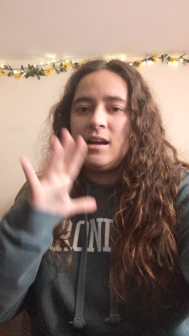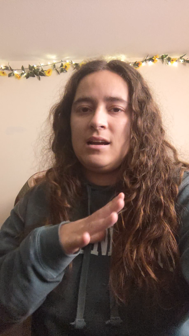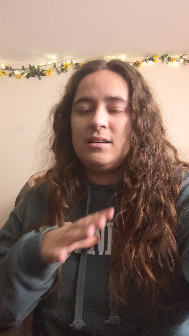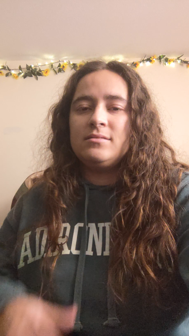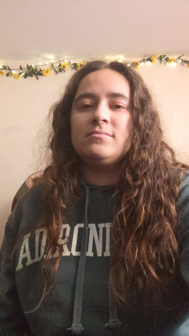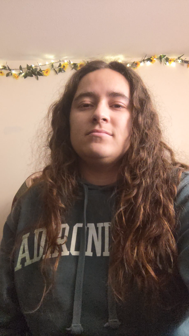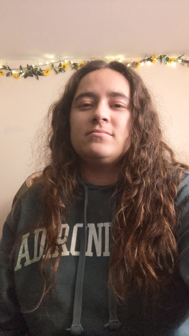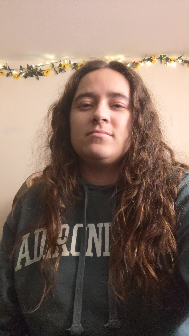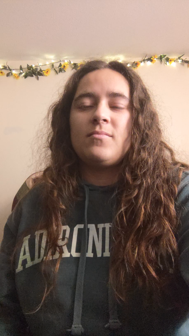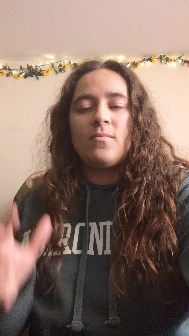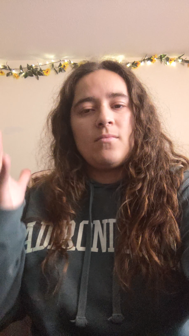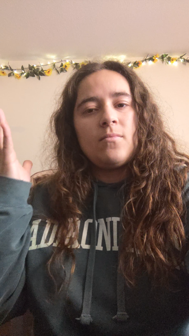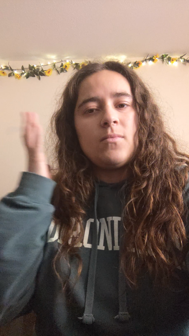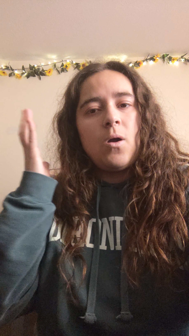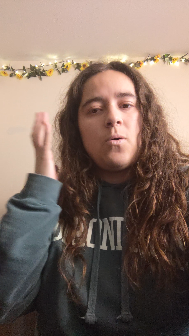pillow